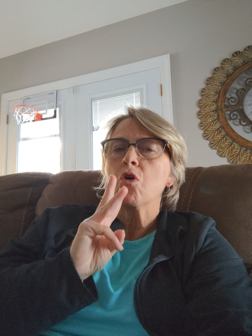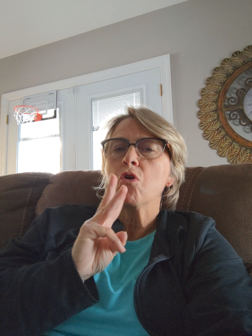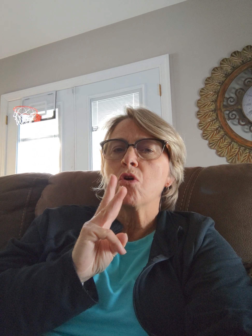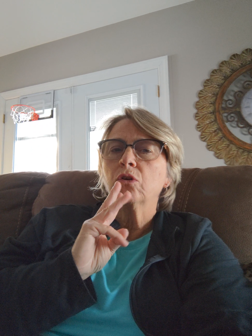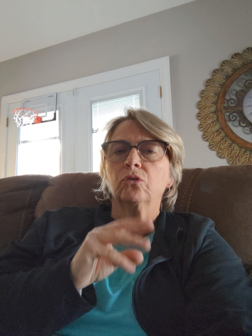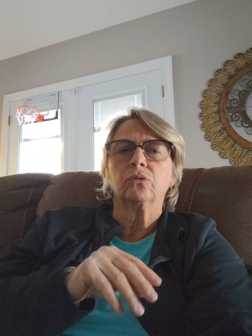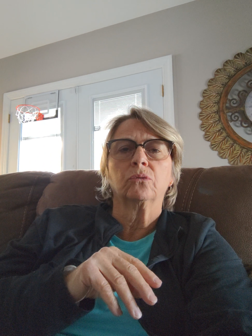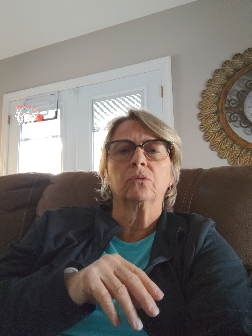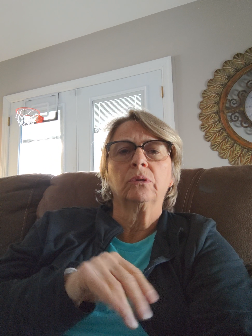water